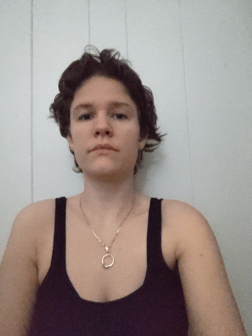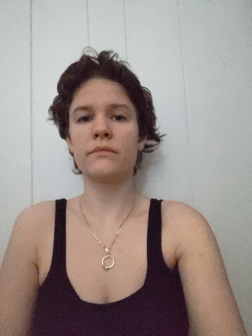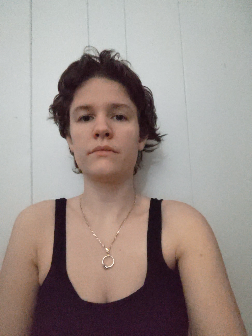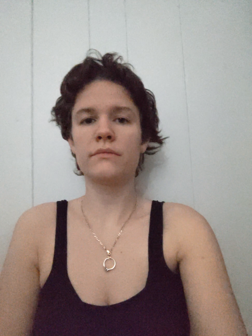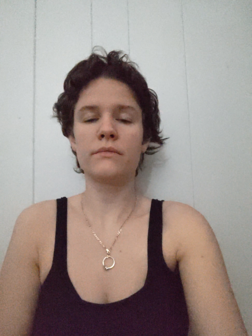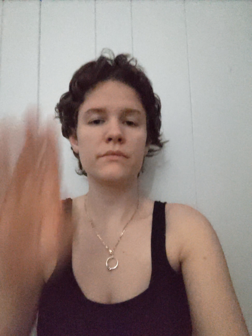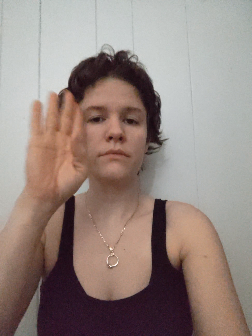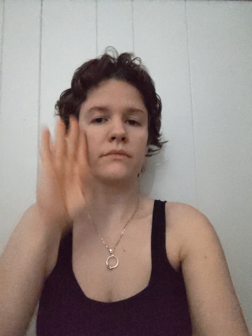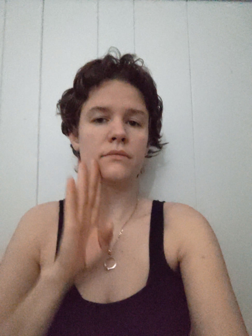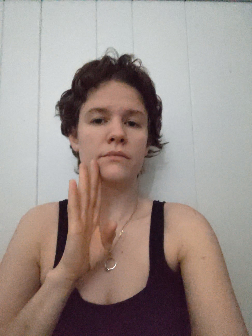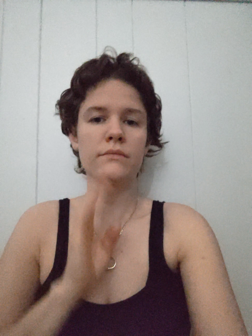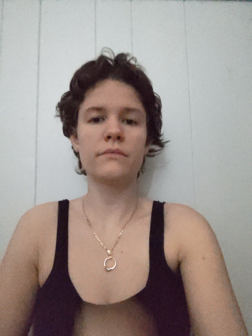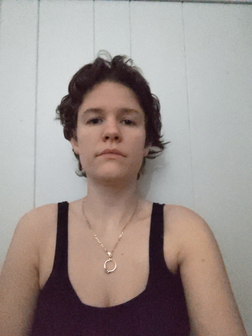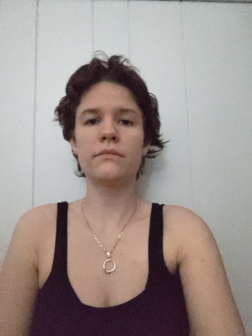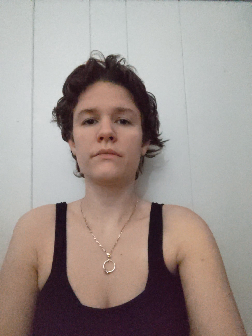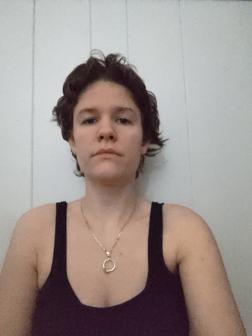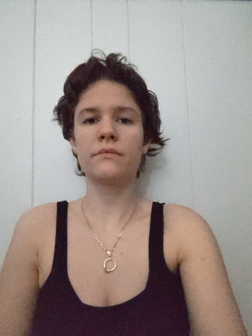brown